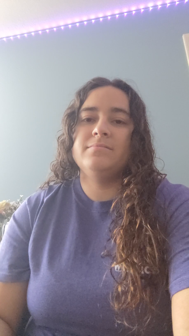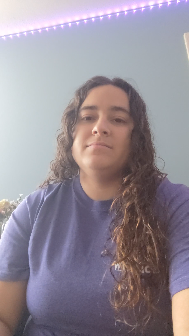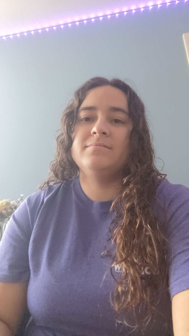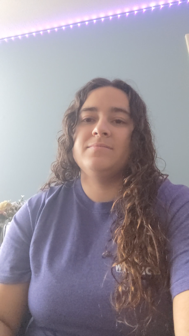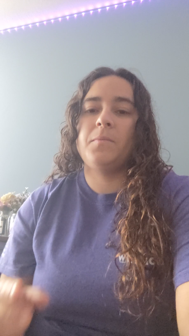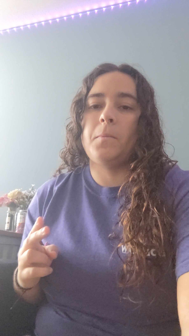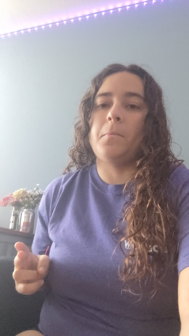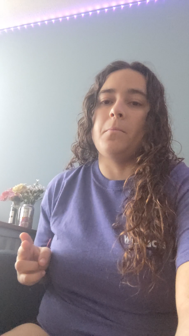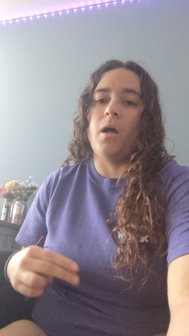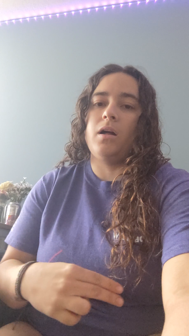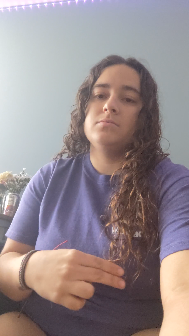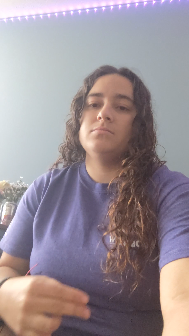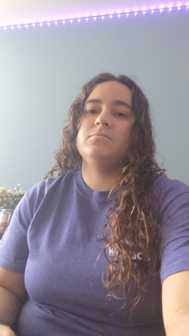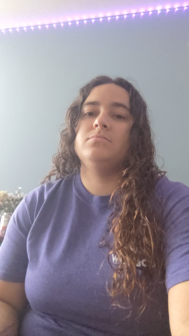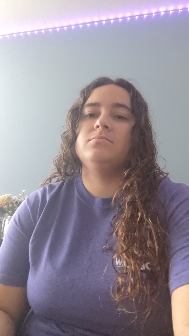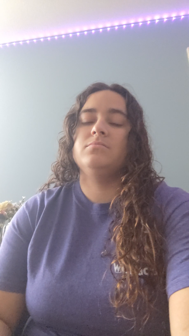belt